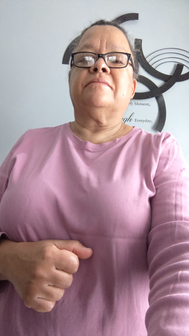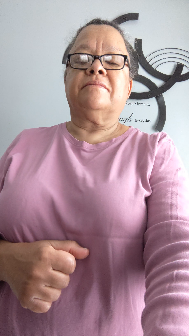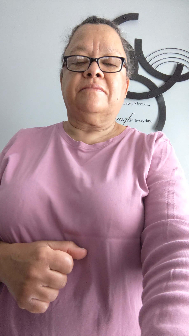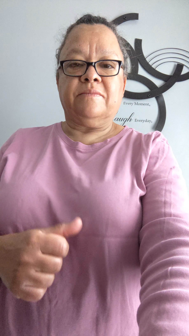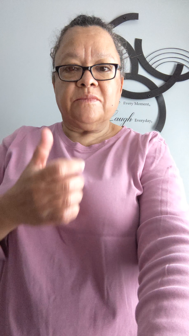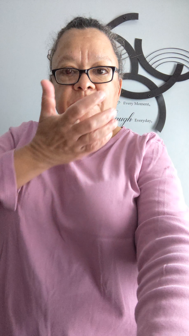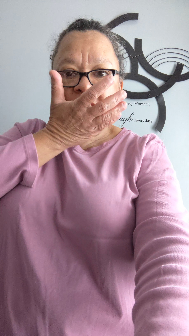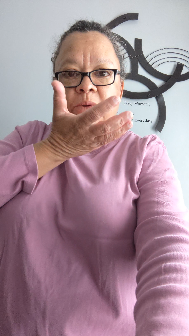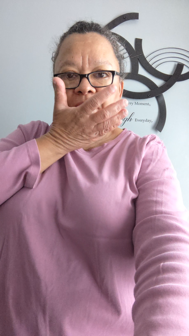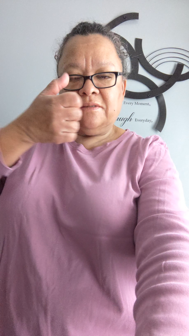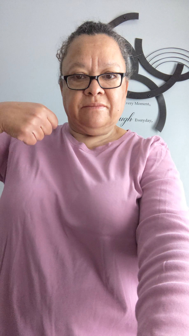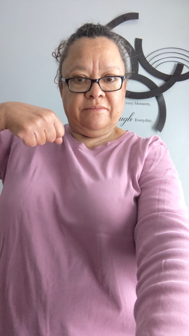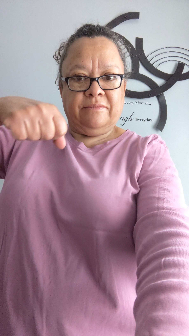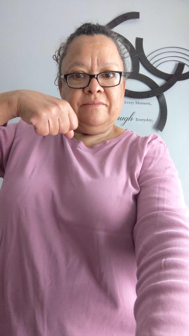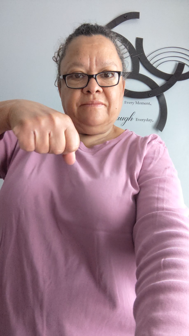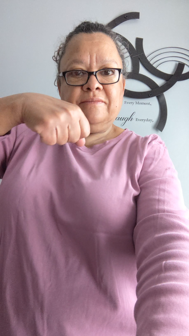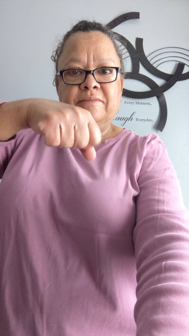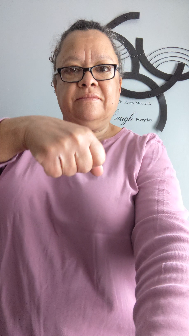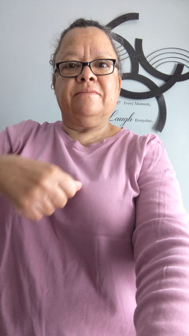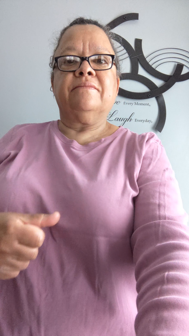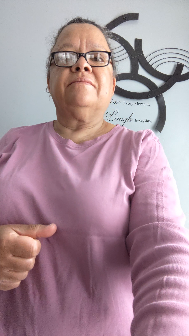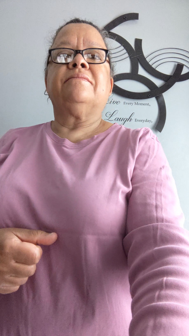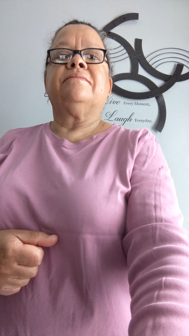lawn mower